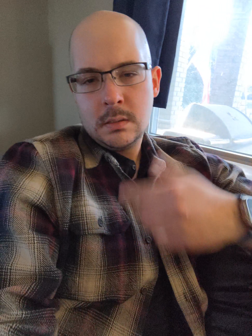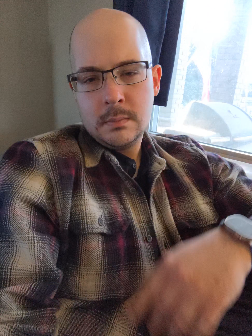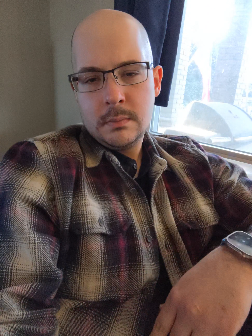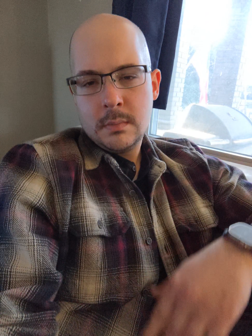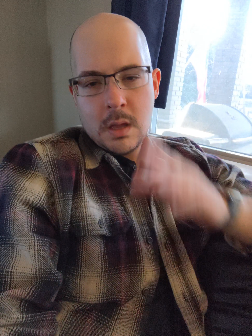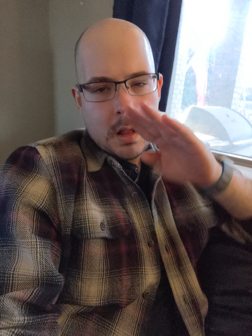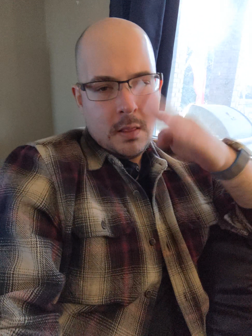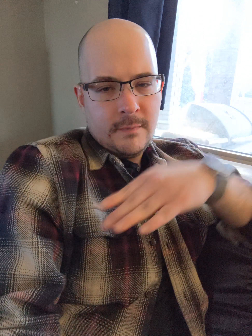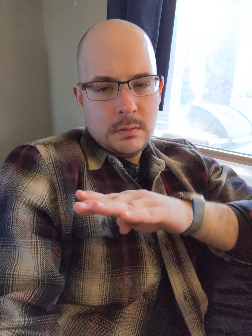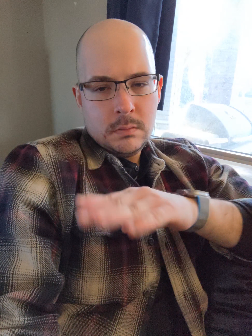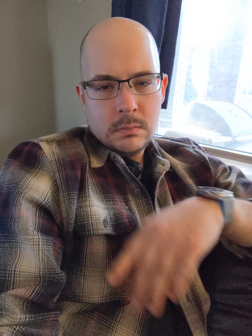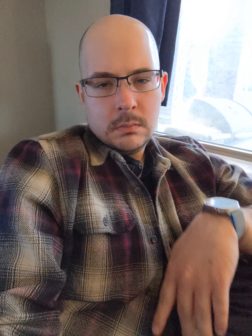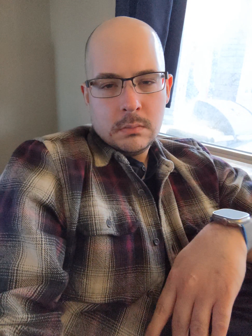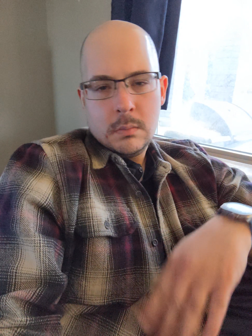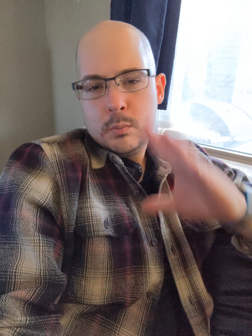elephant